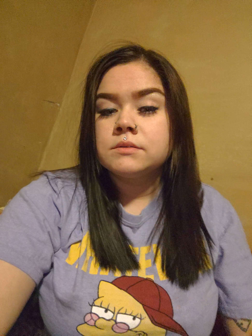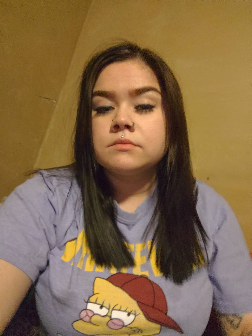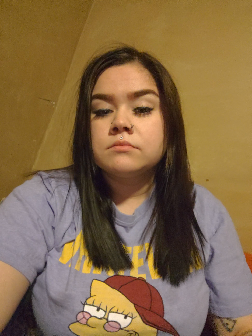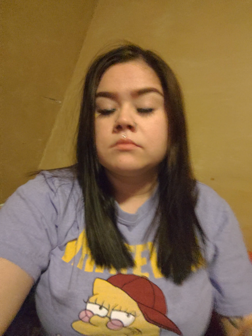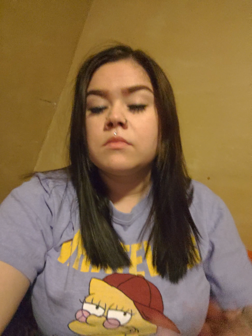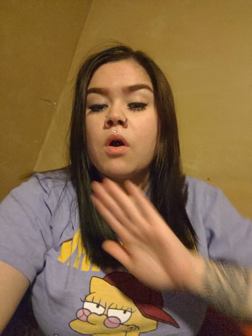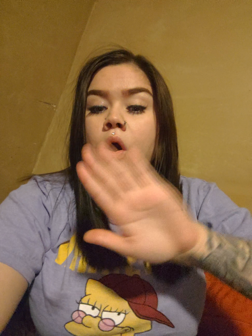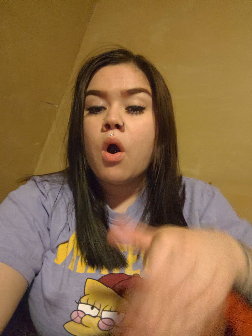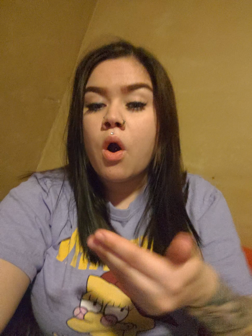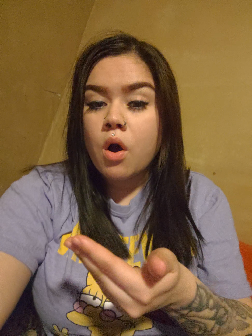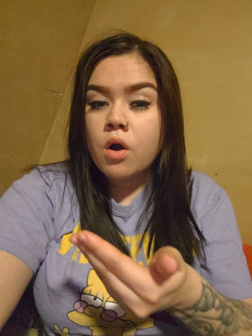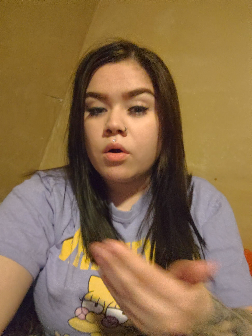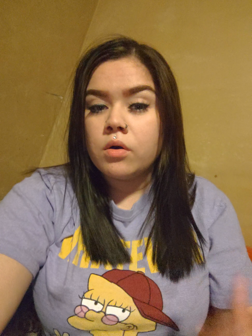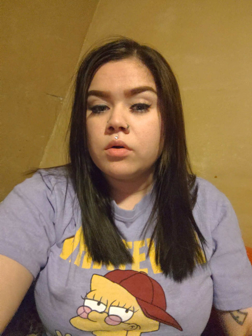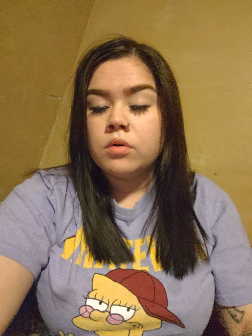all